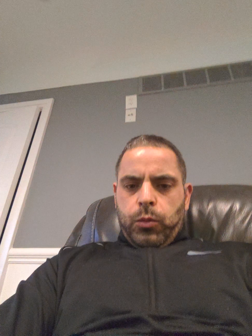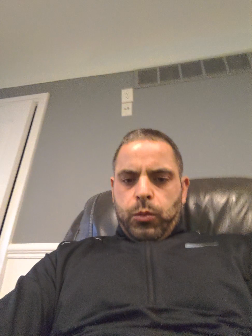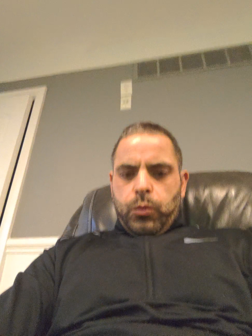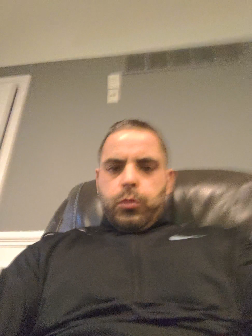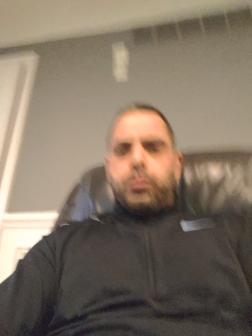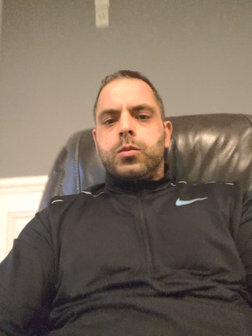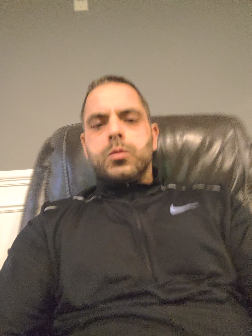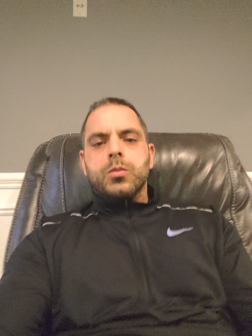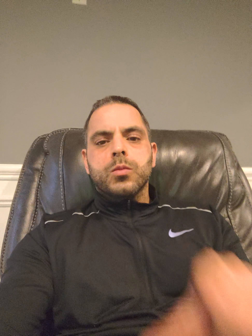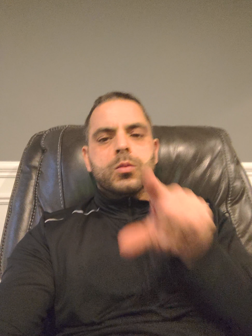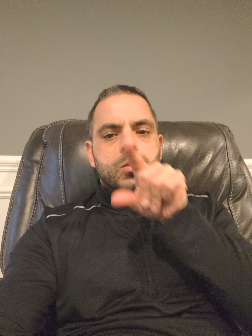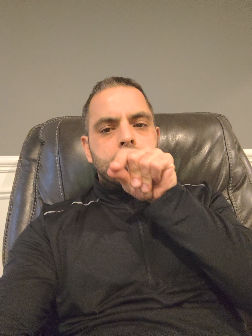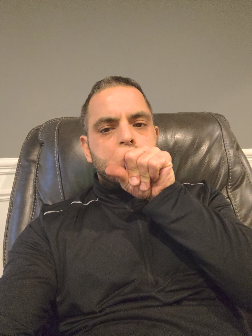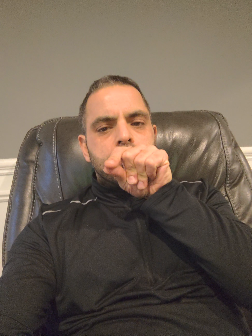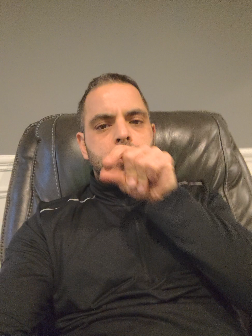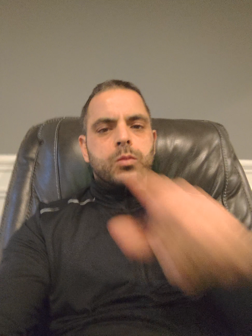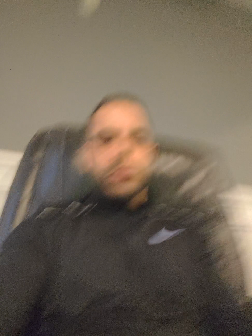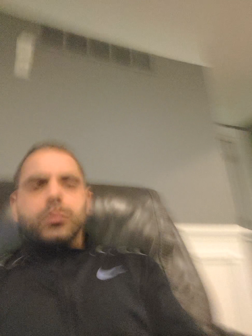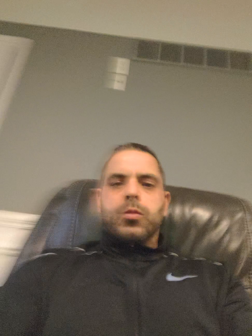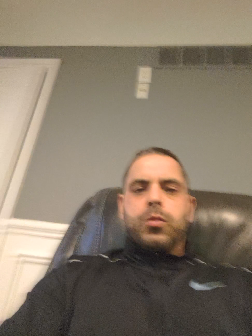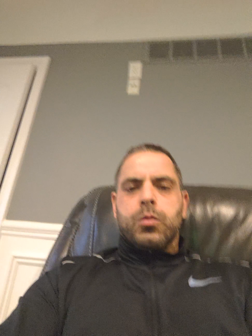goose